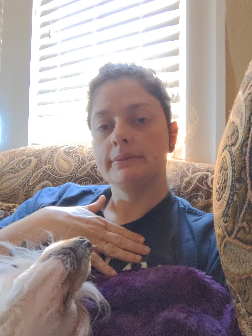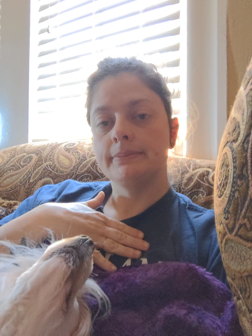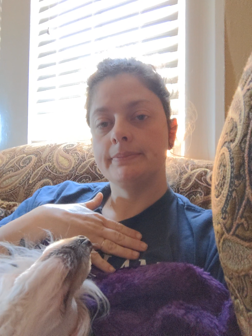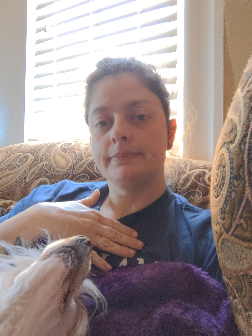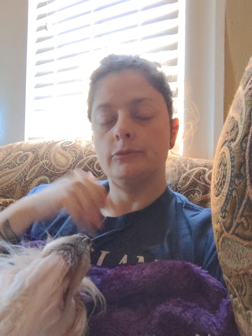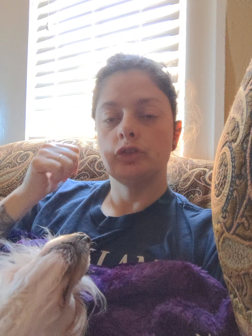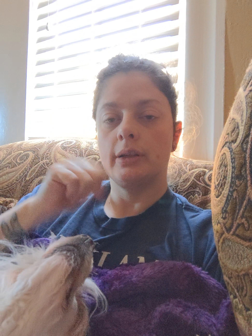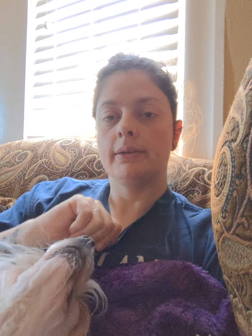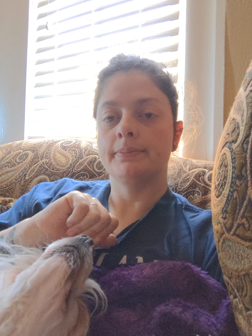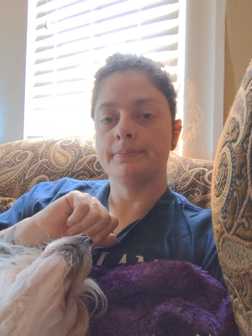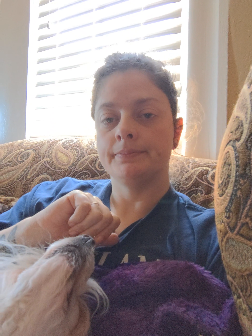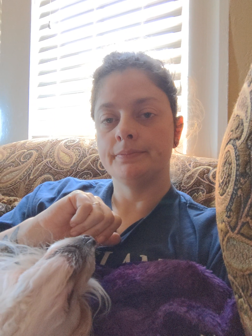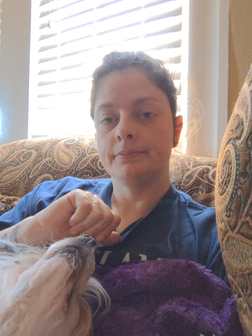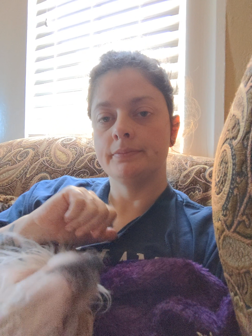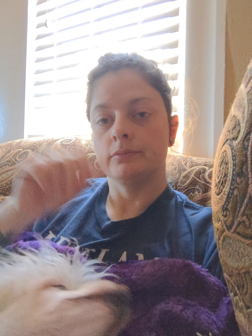jacket